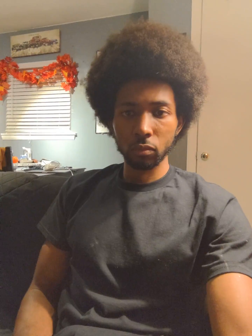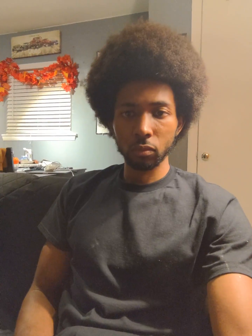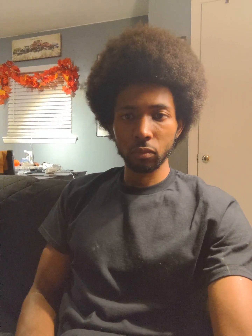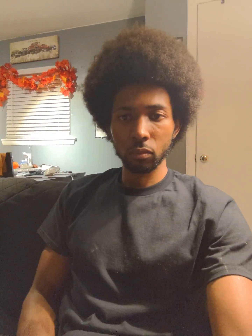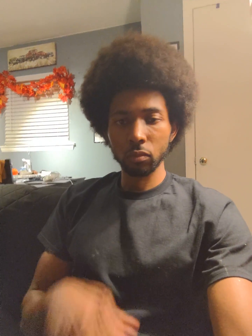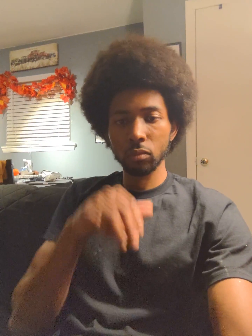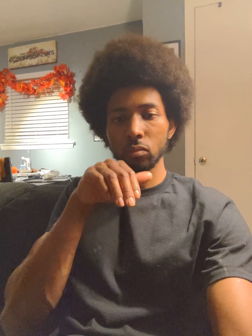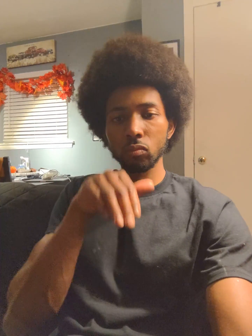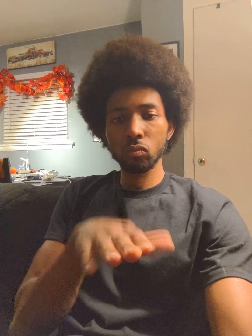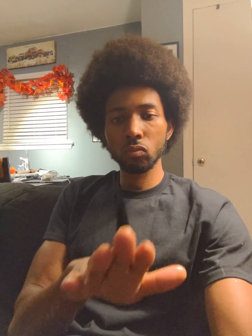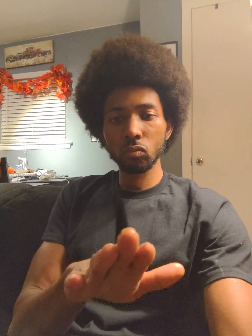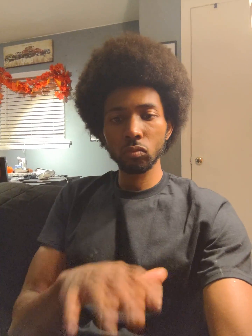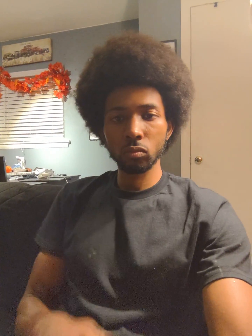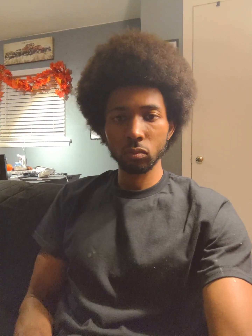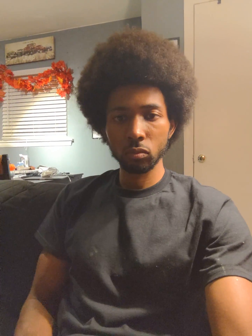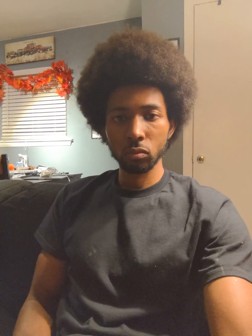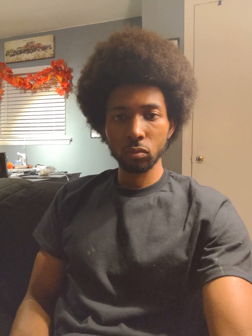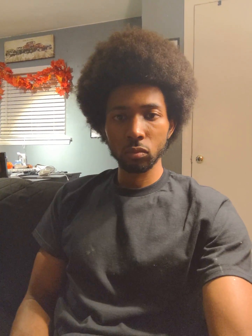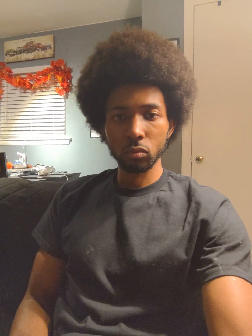enter